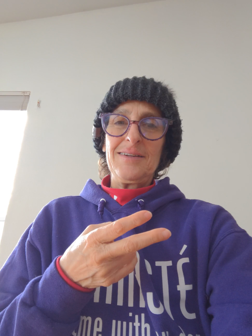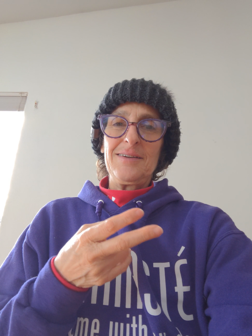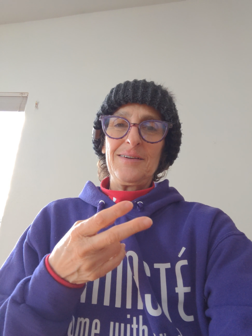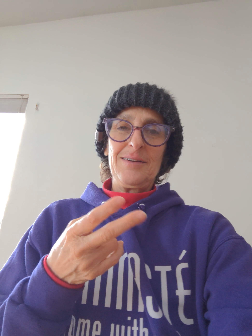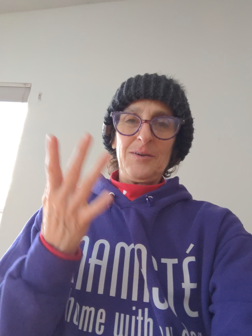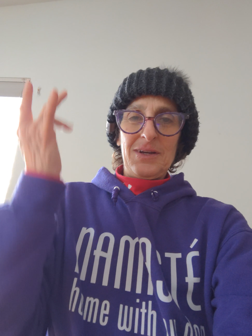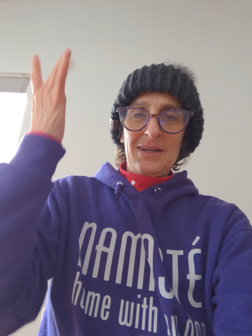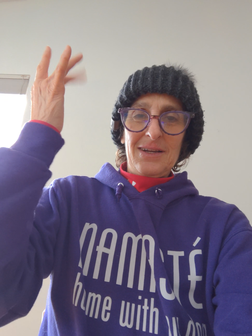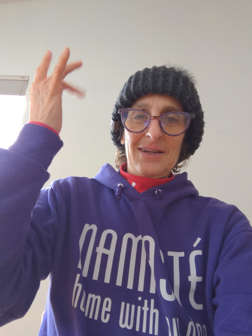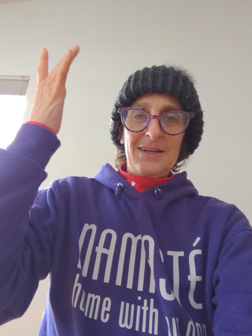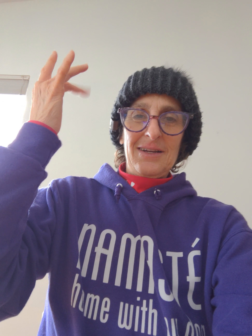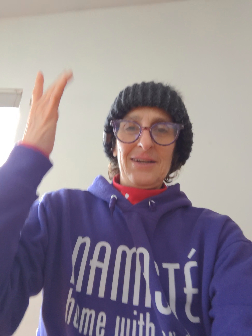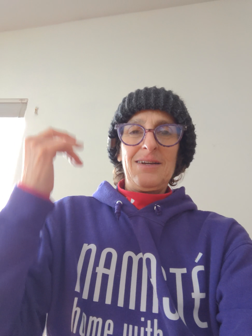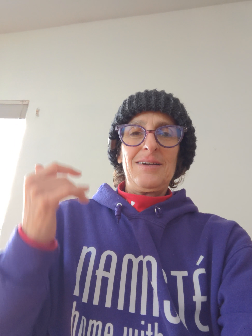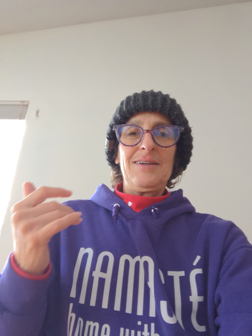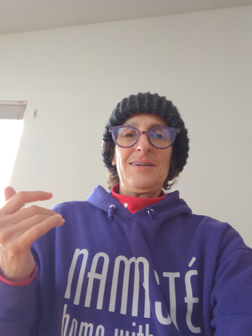why